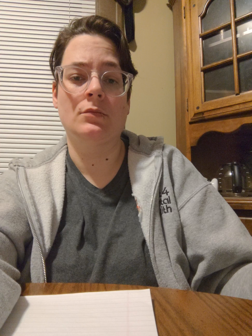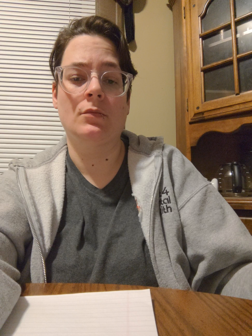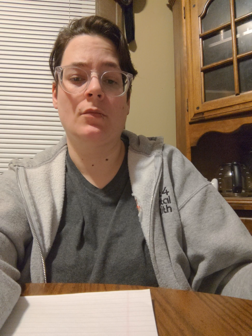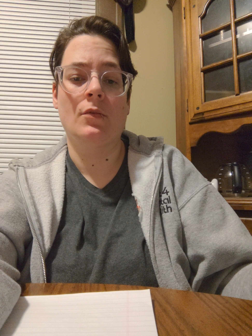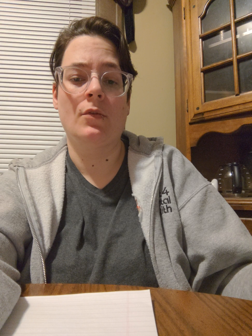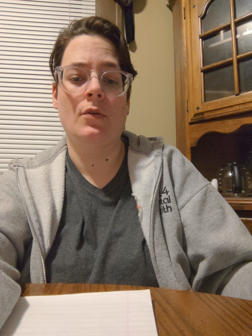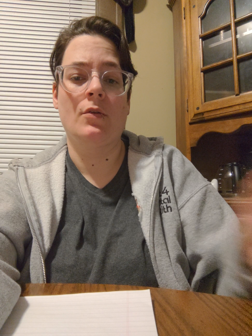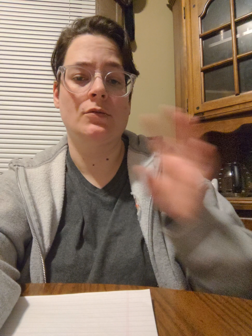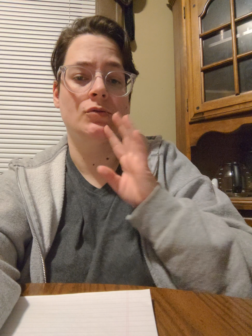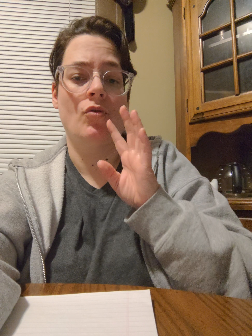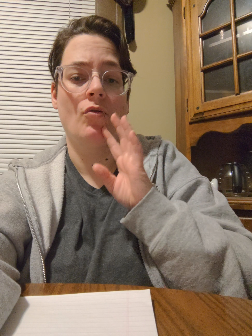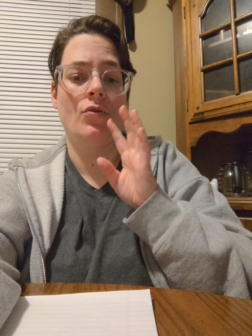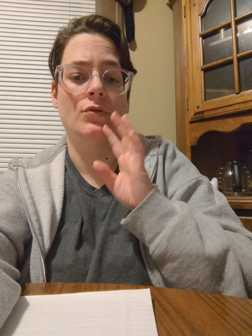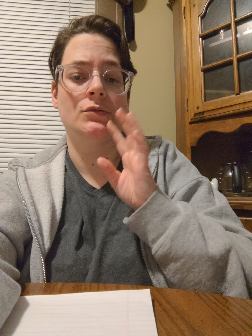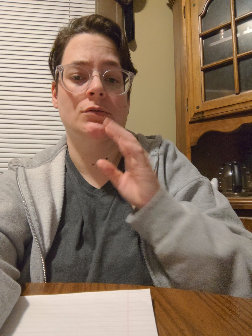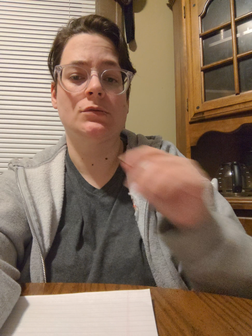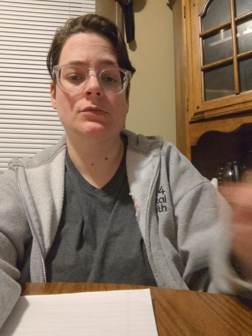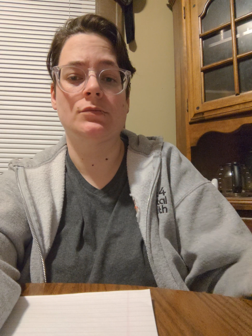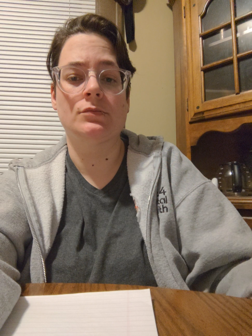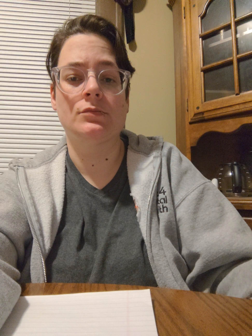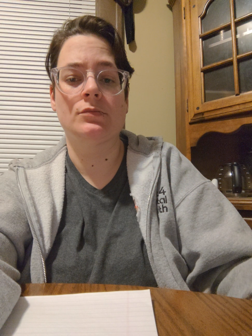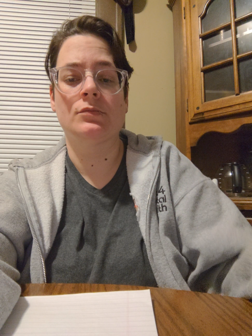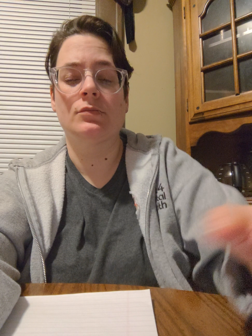talk